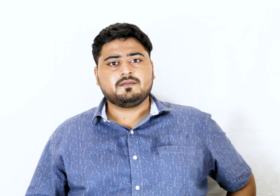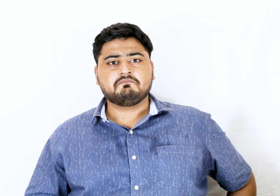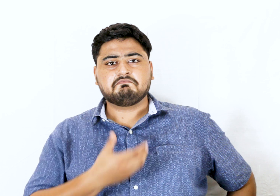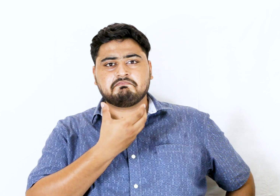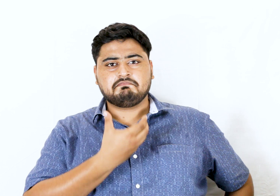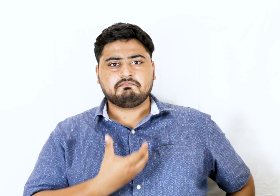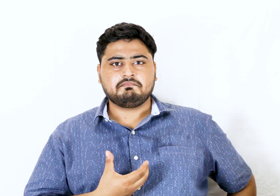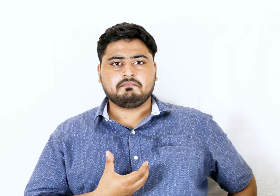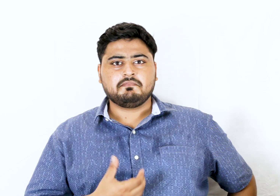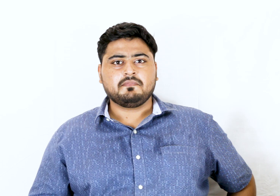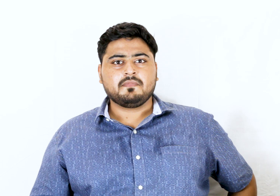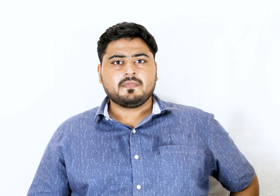sad